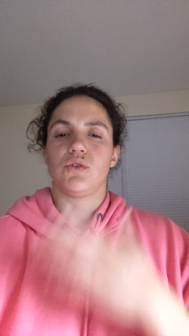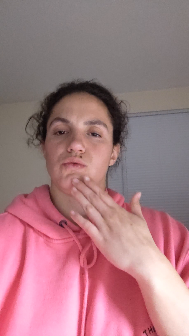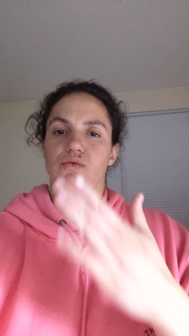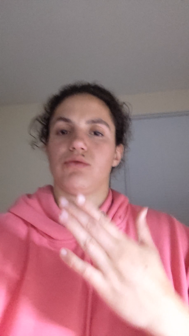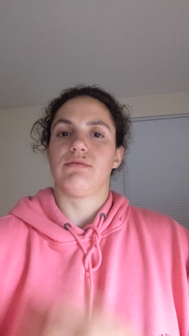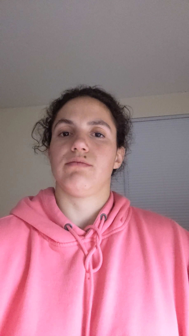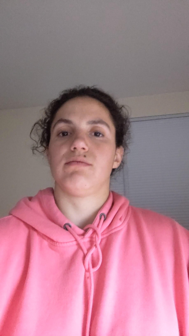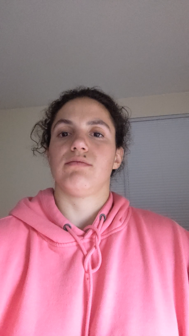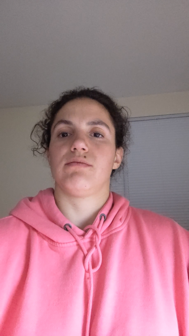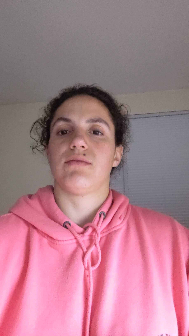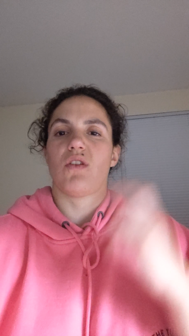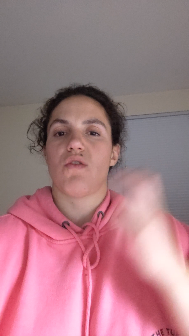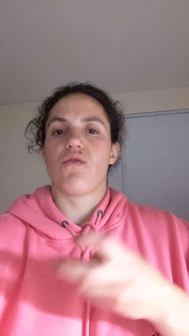hard